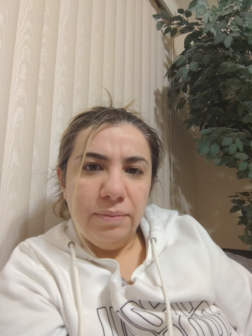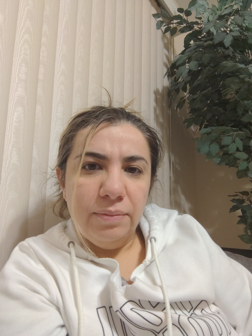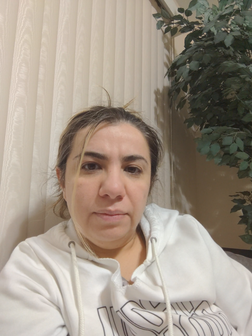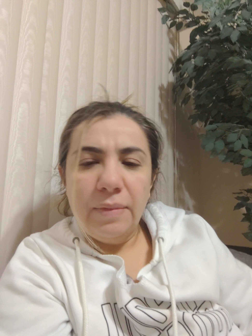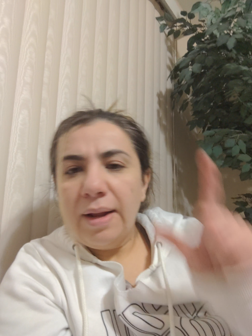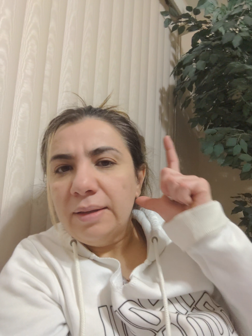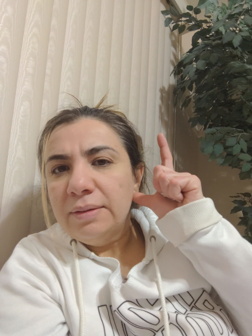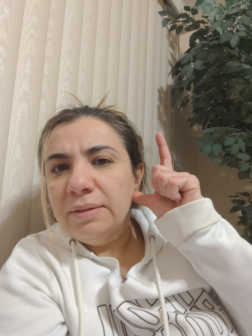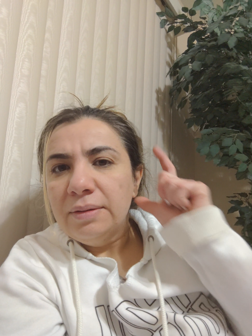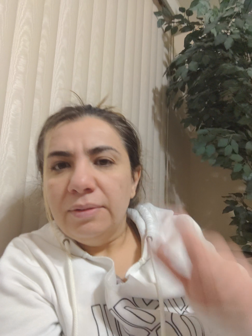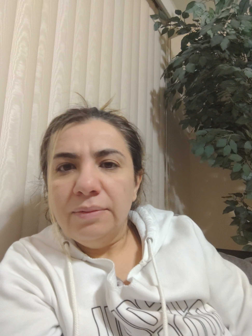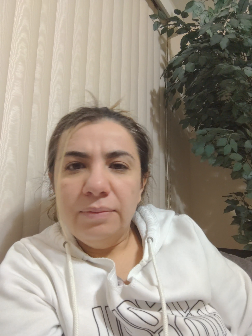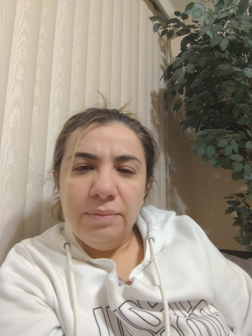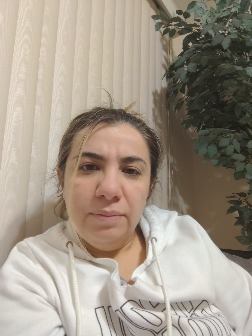listen